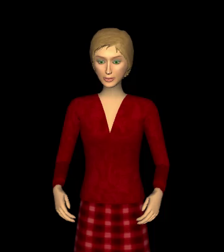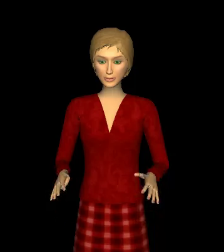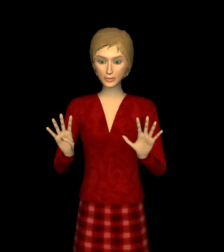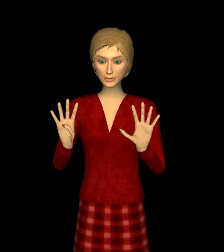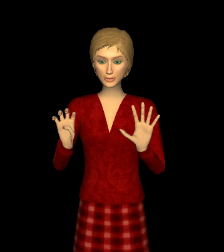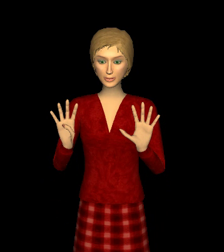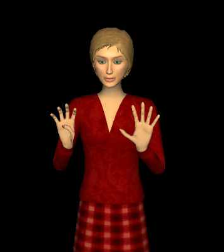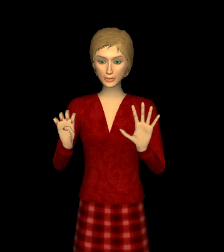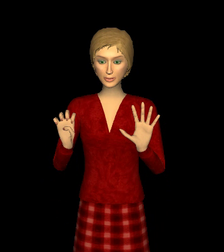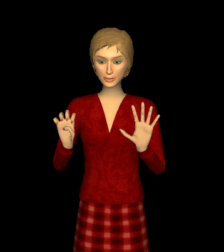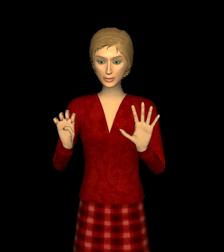90